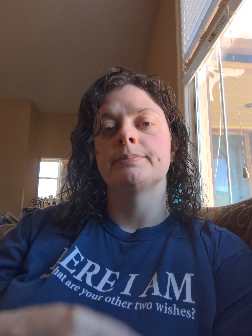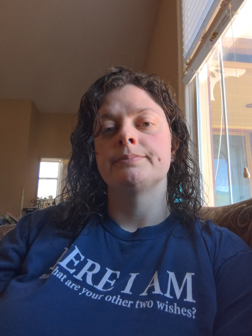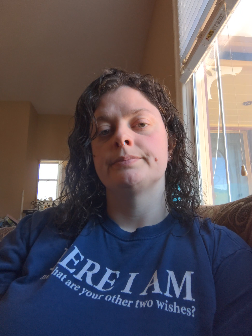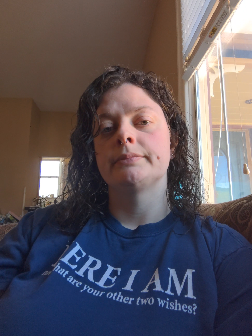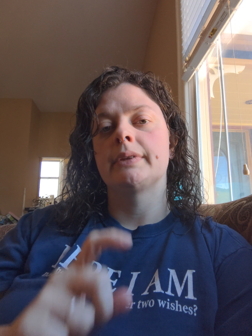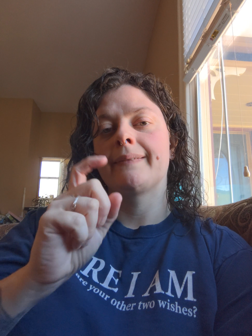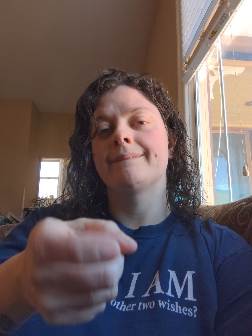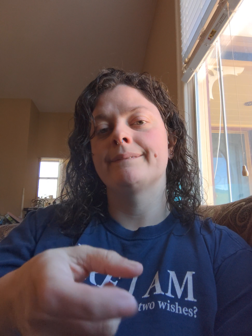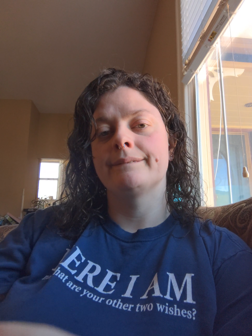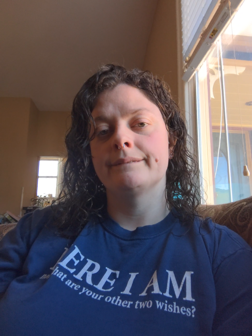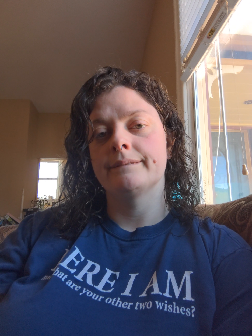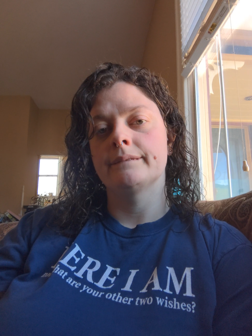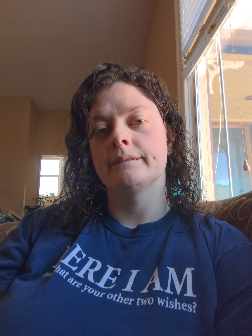gift